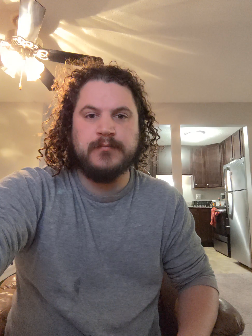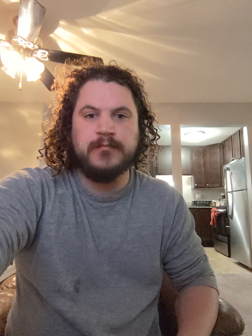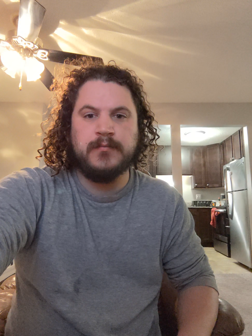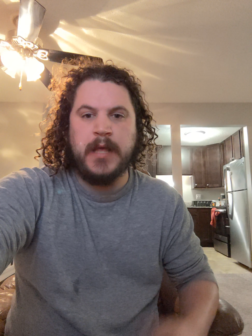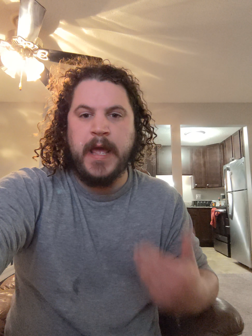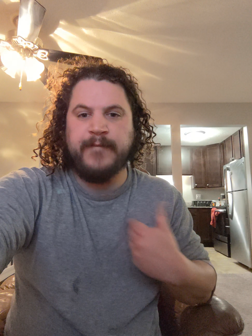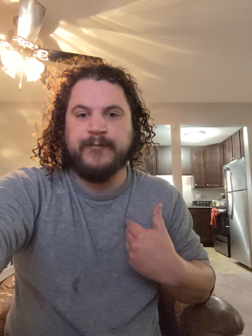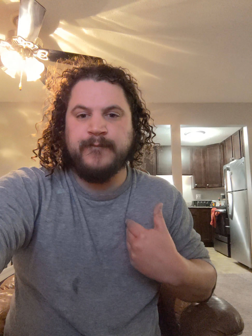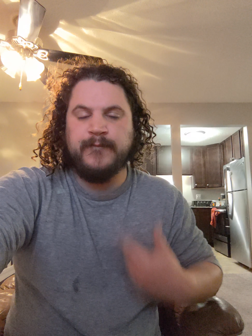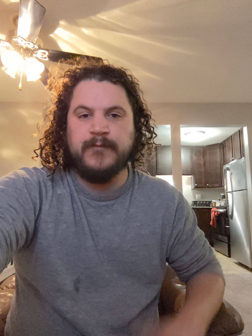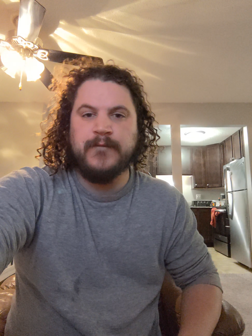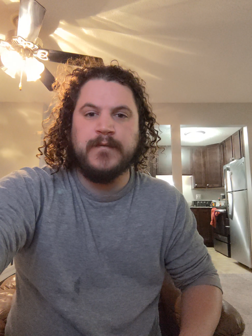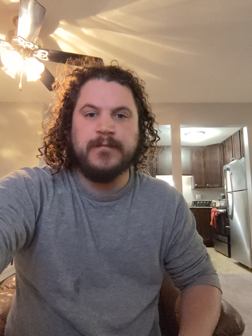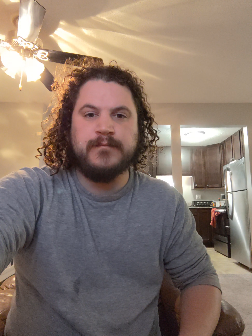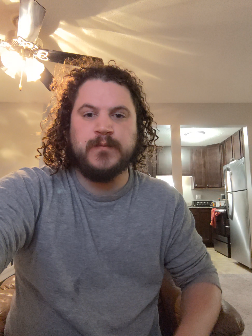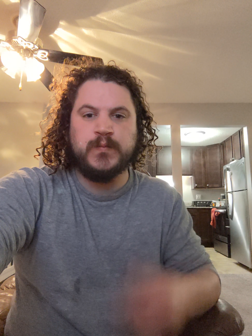have